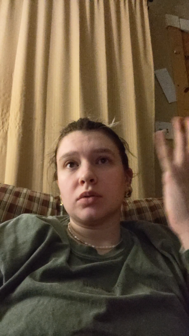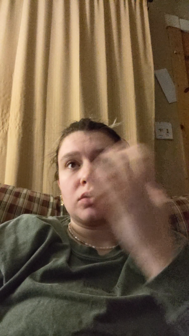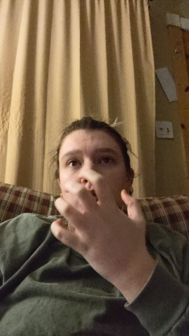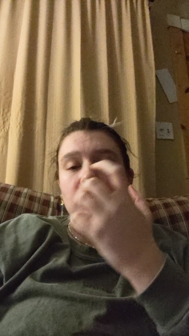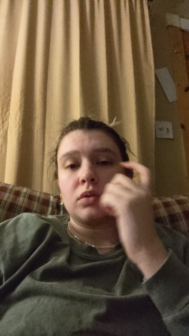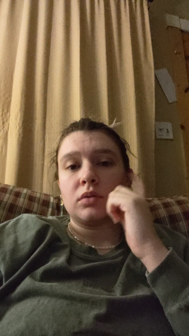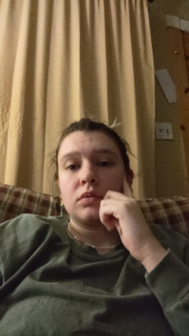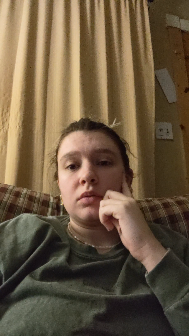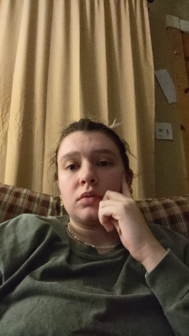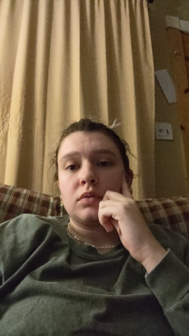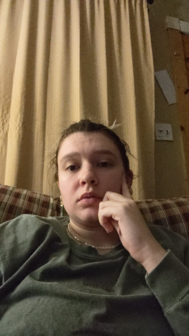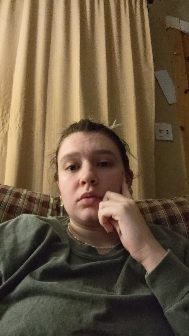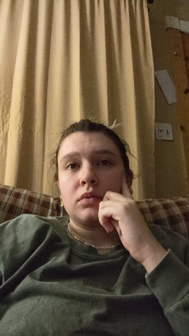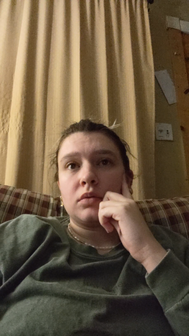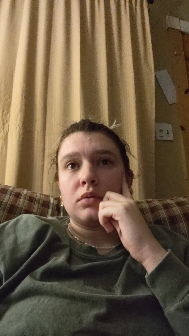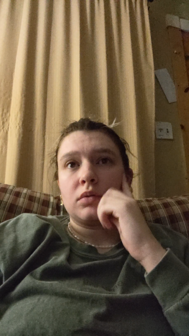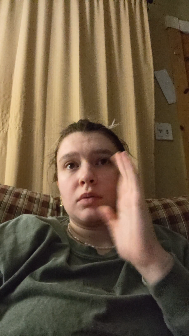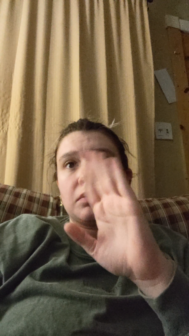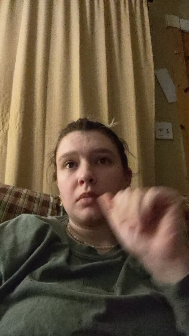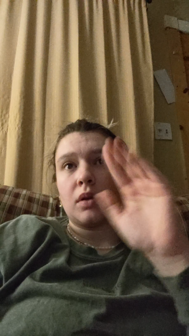baa baa